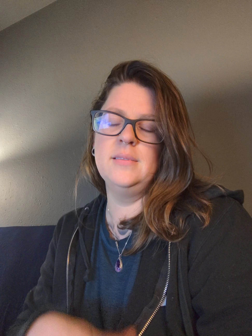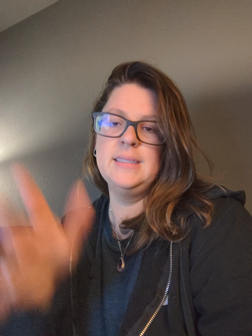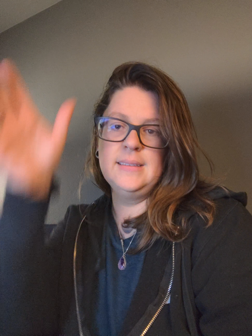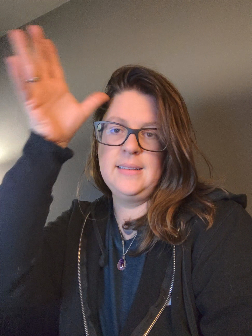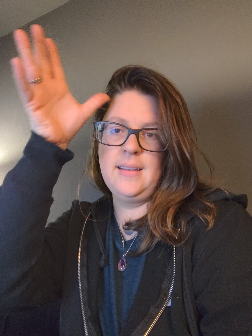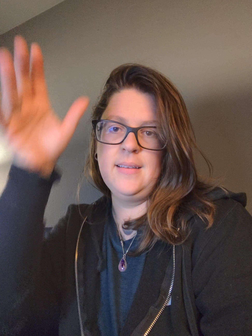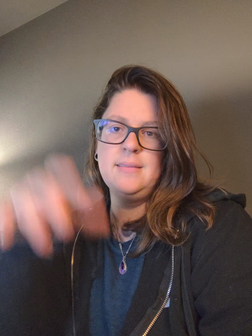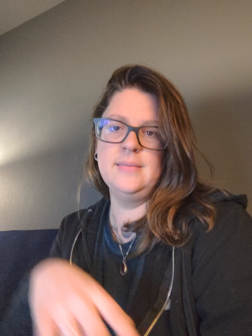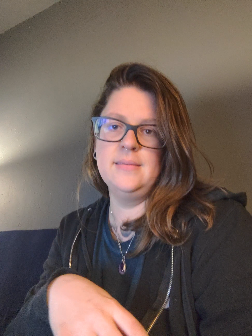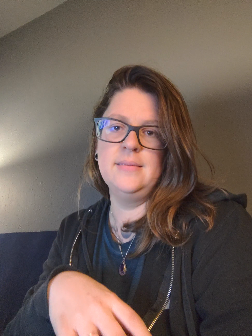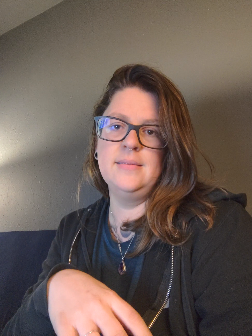dad